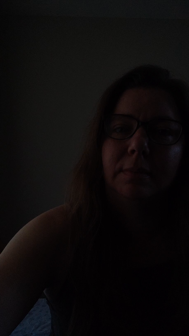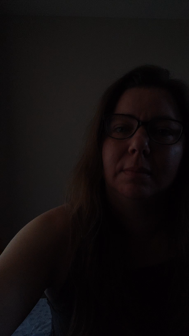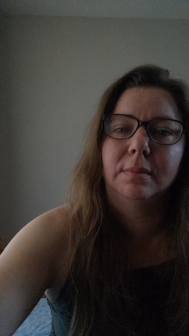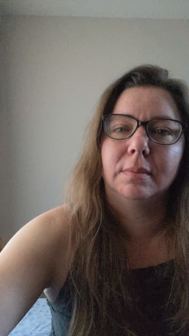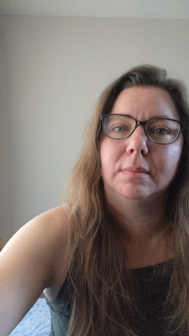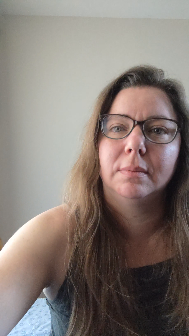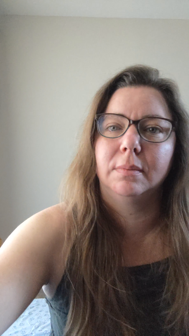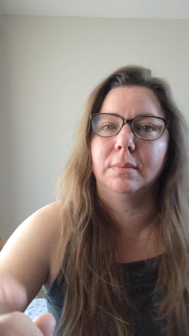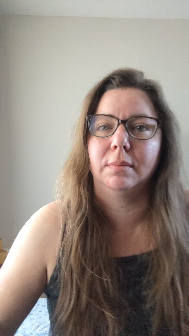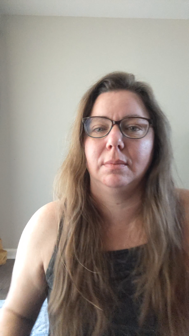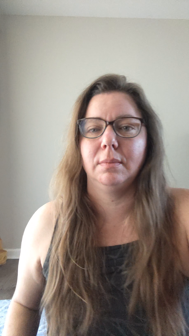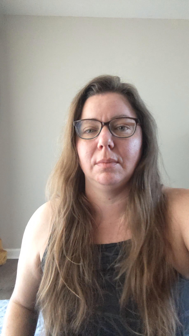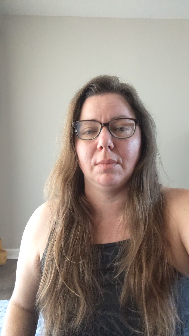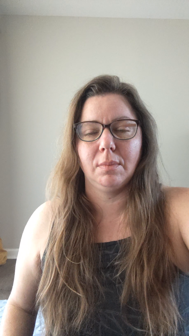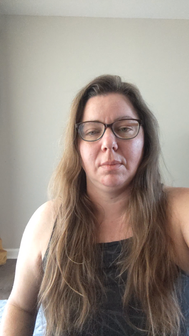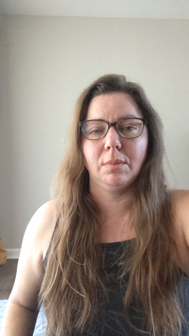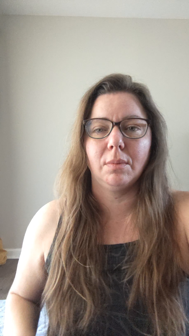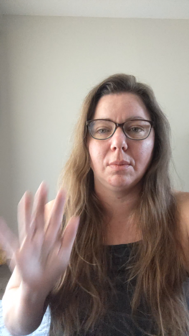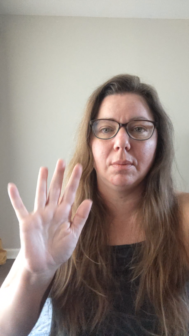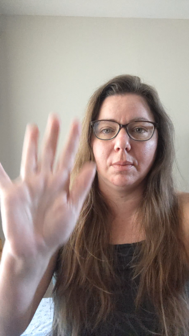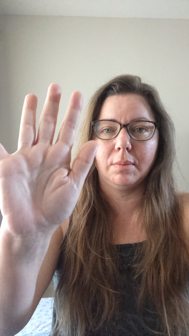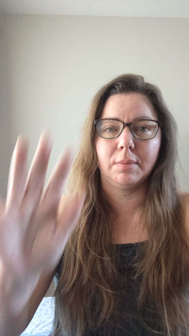give me five